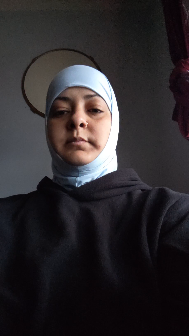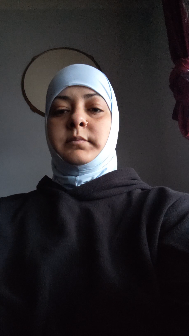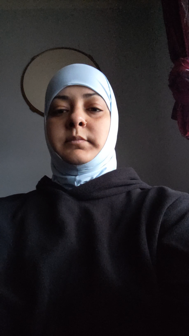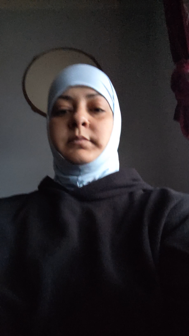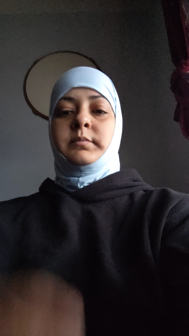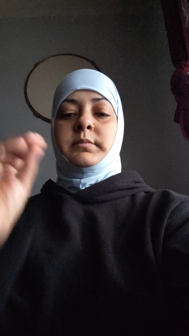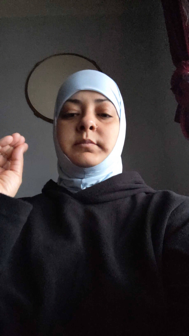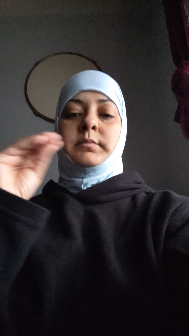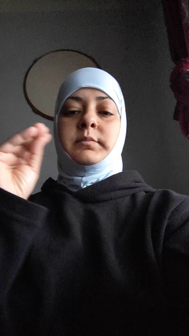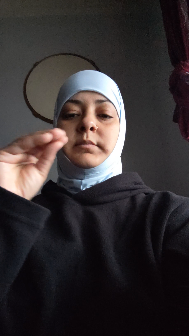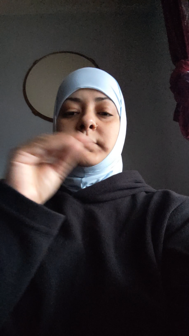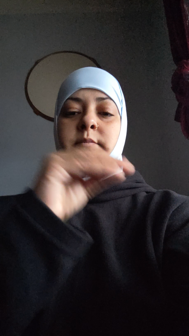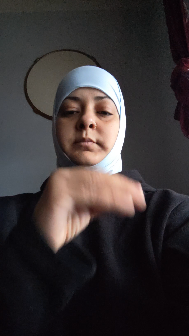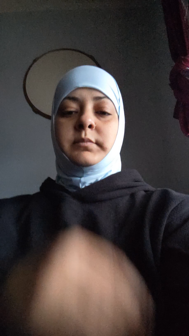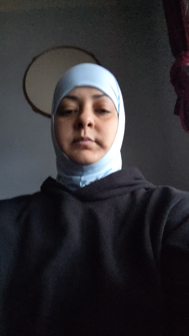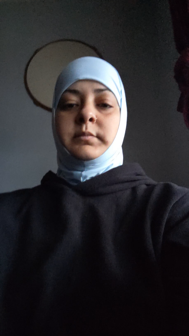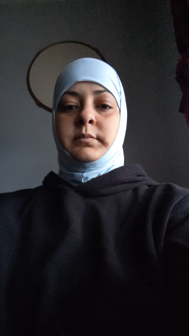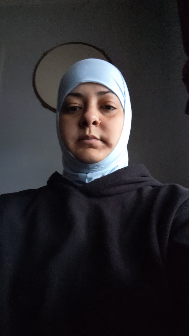dinosaur